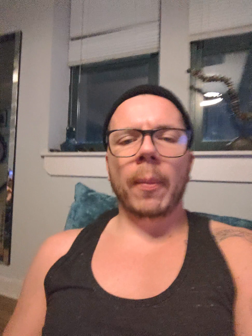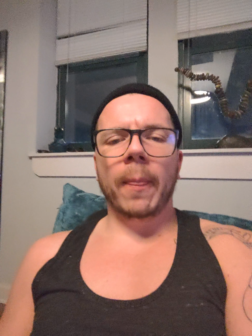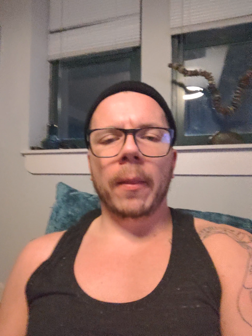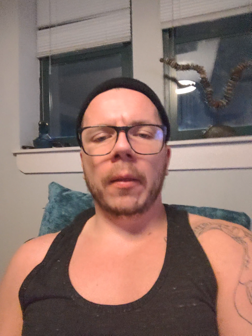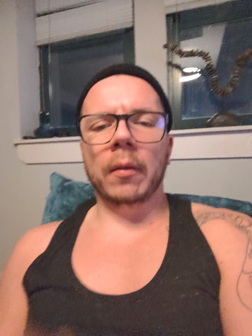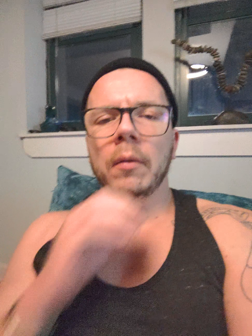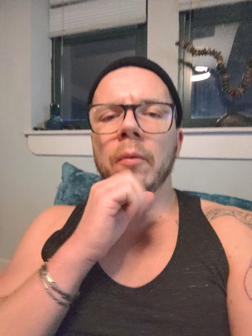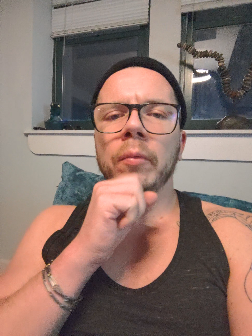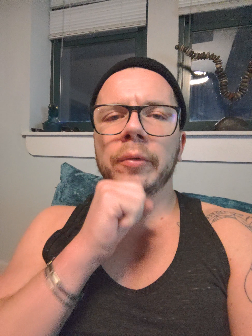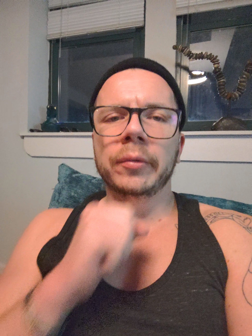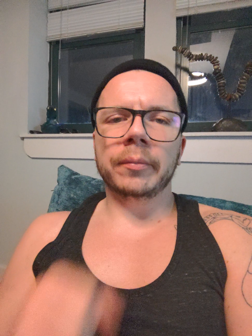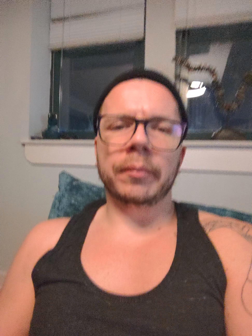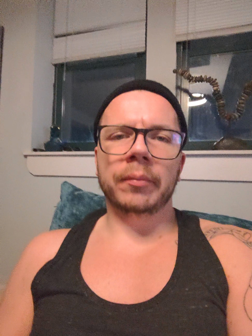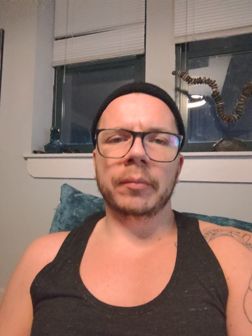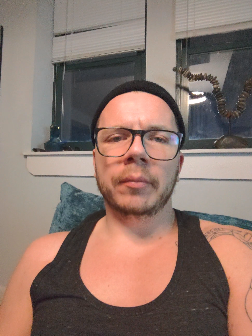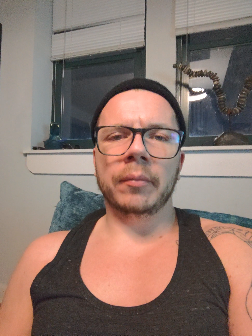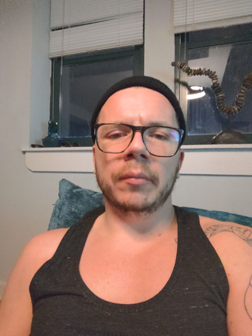orange